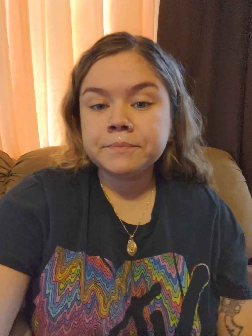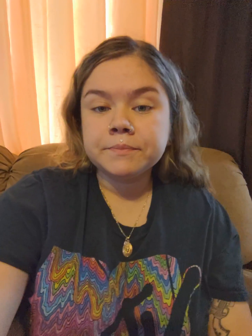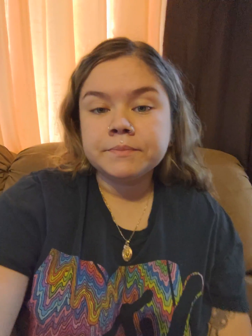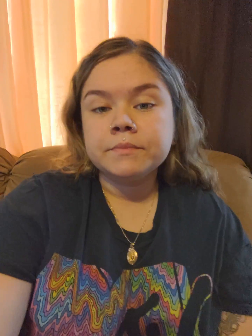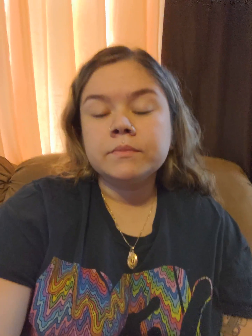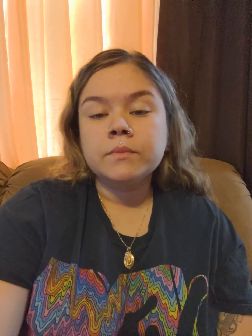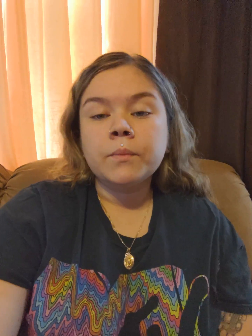melon